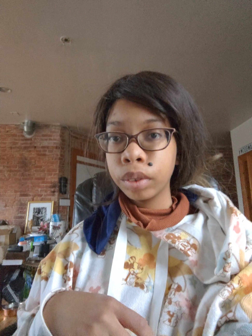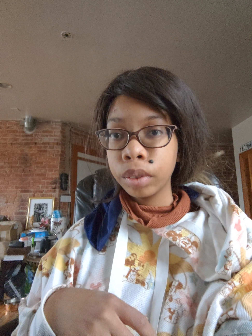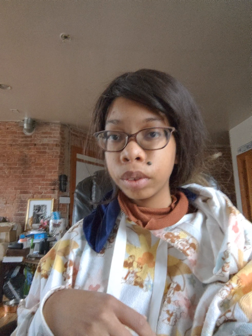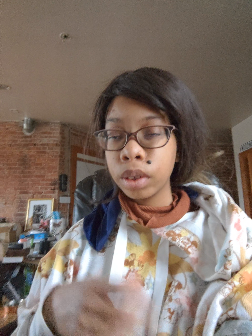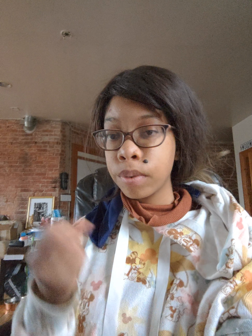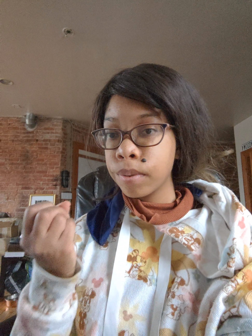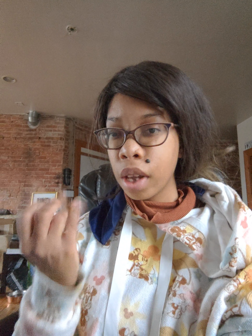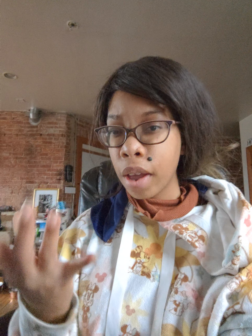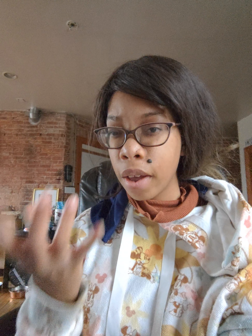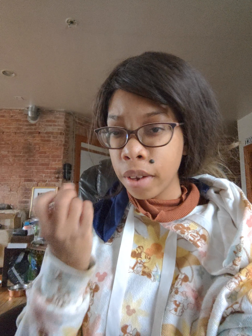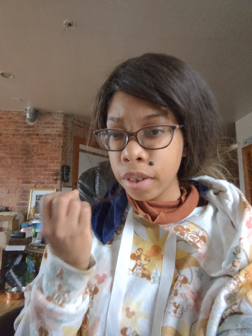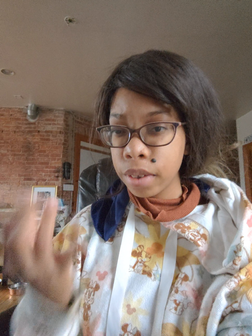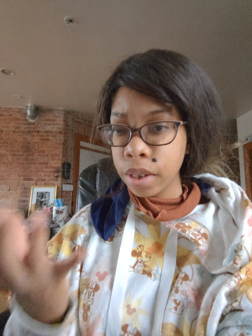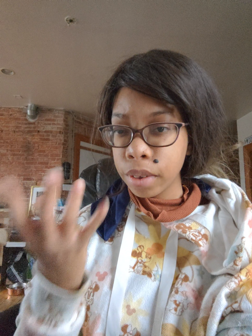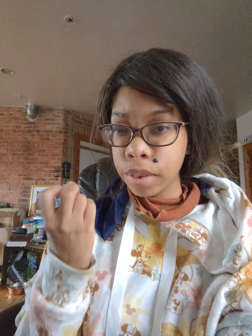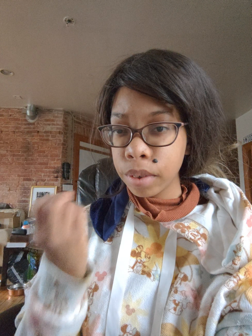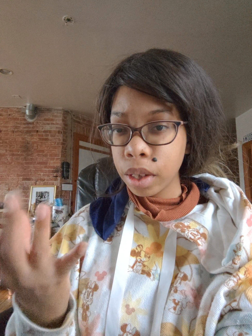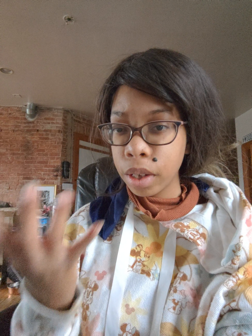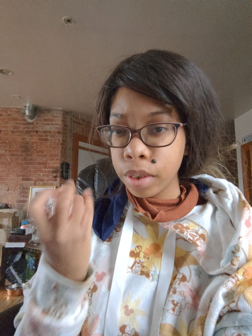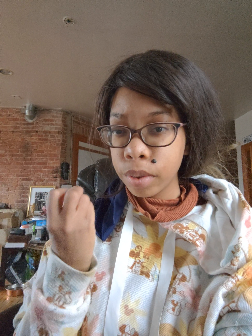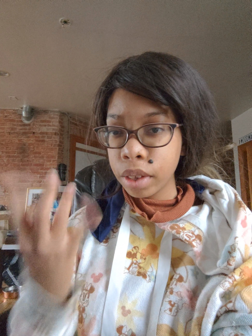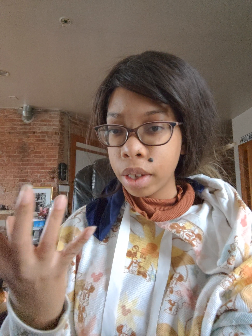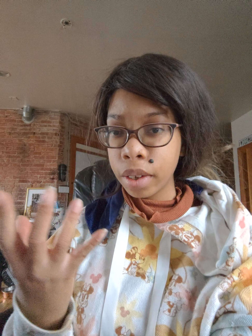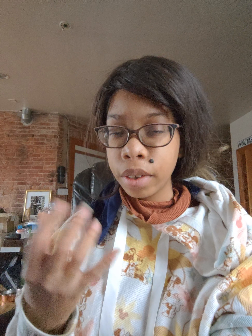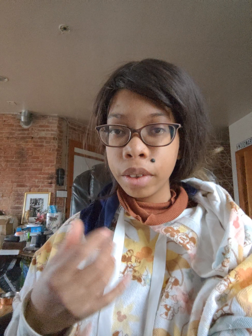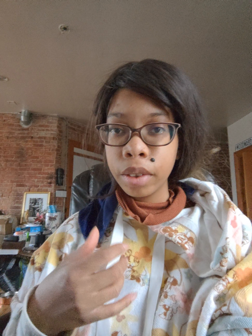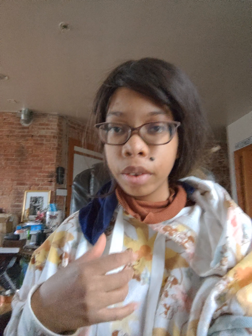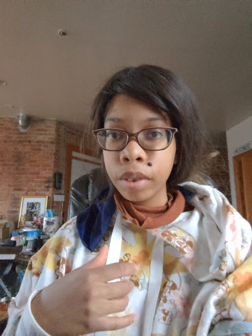many